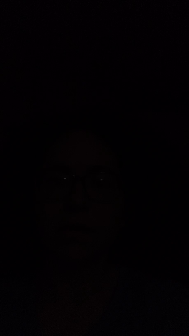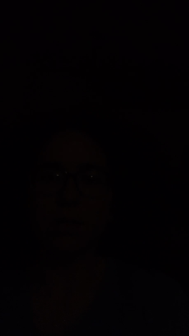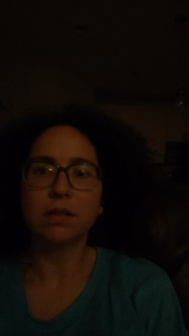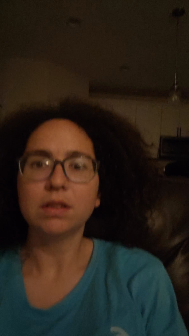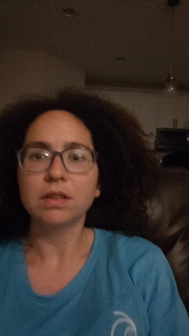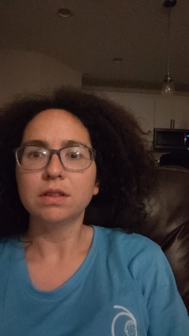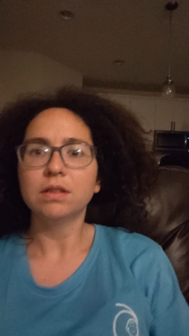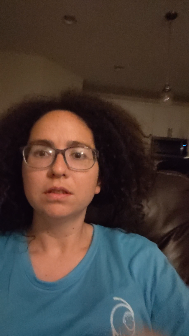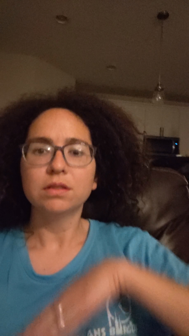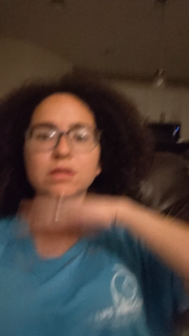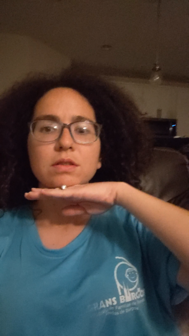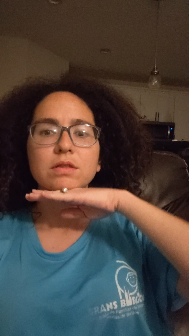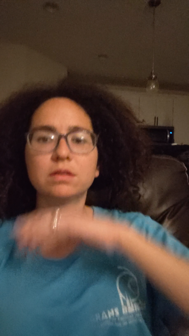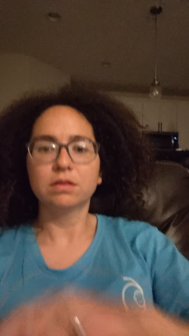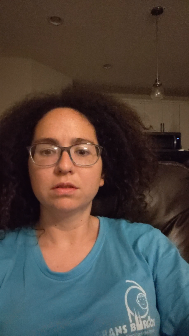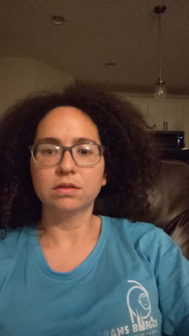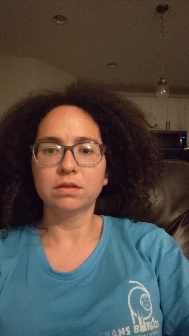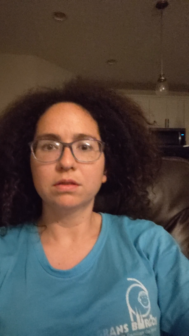full